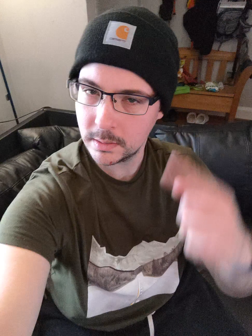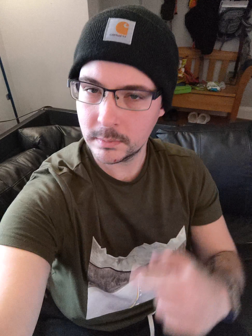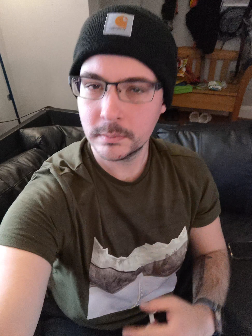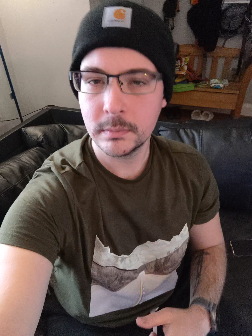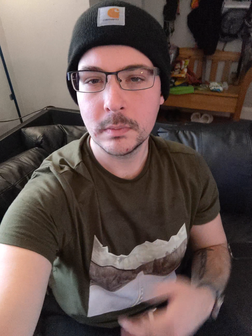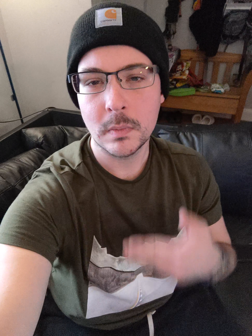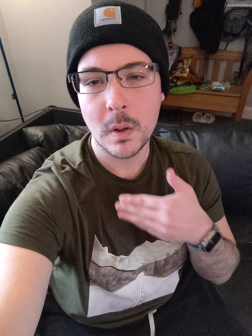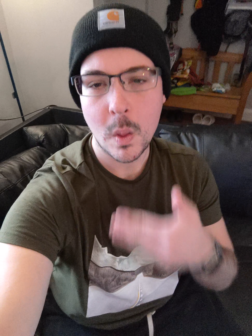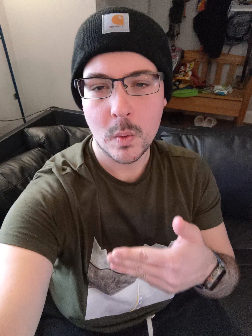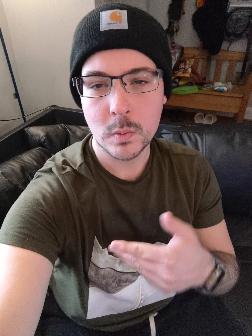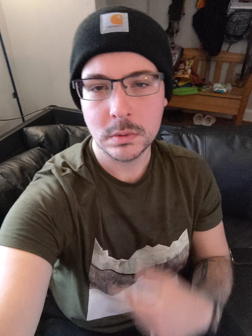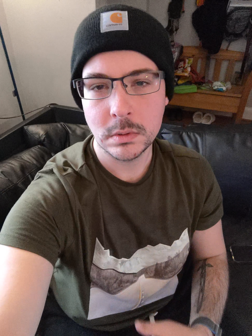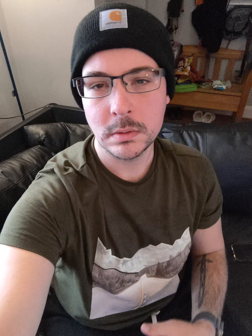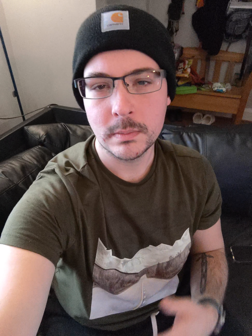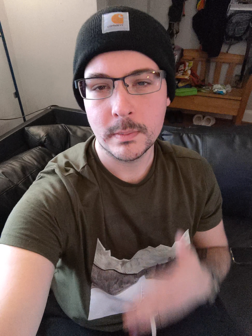close